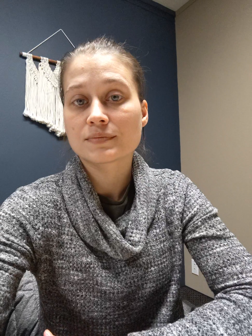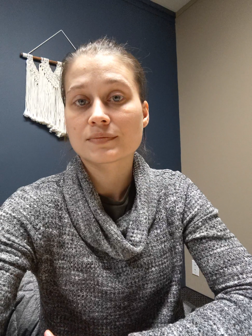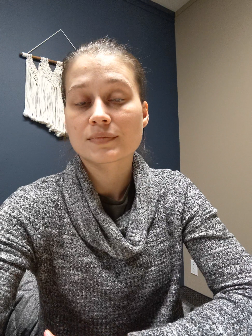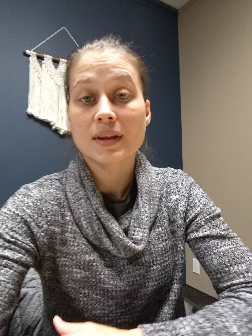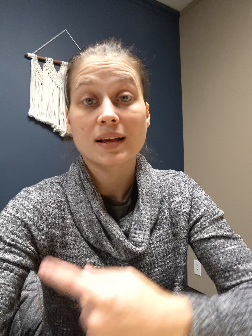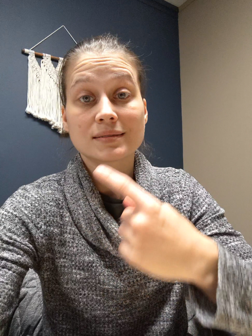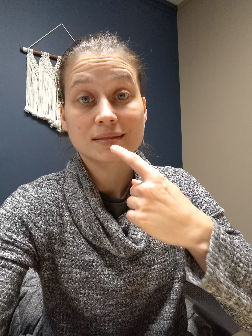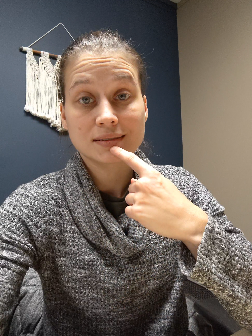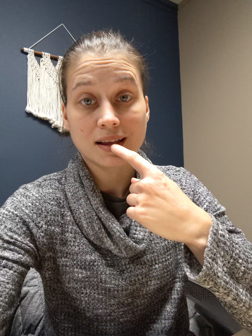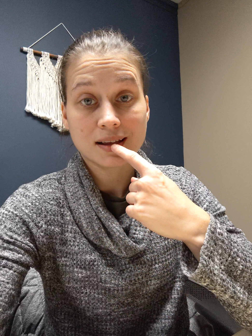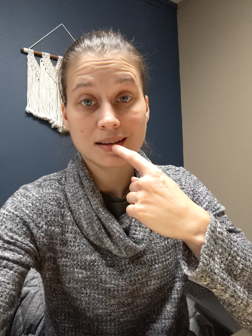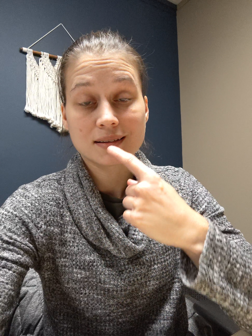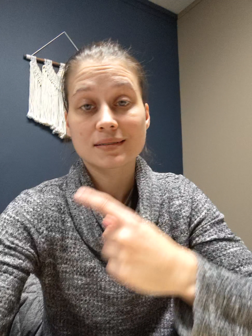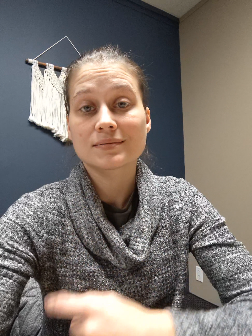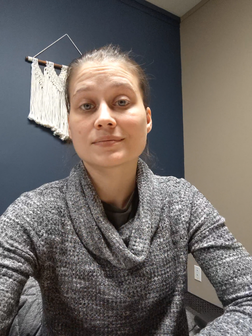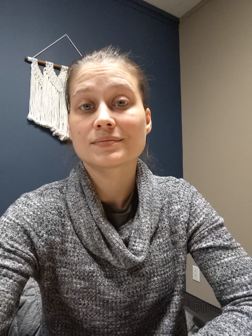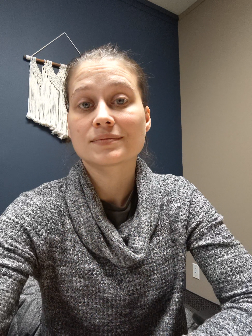tongue